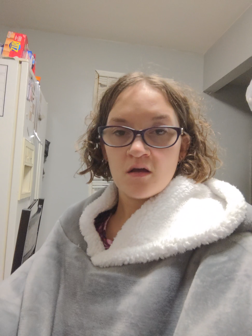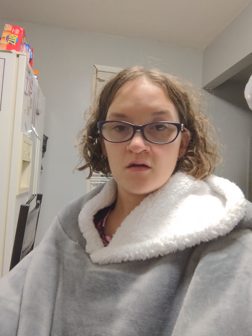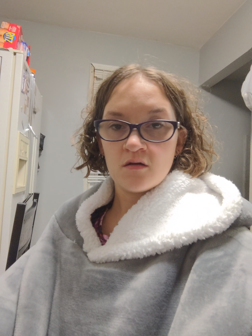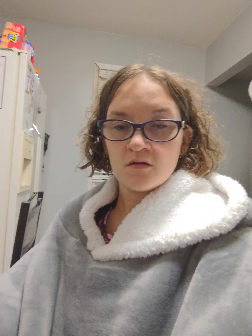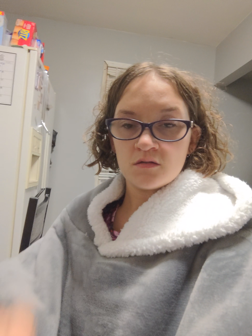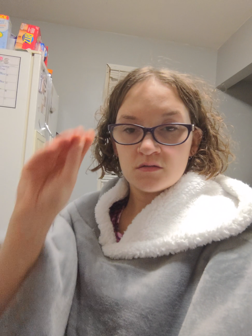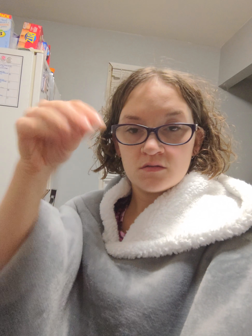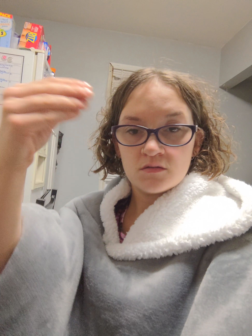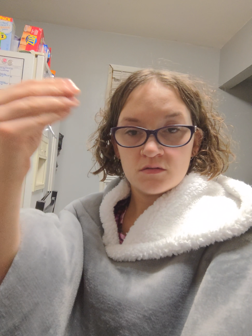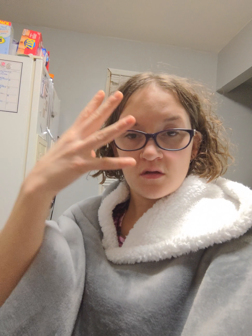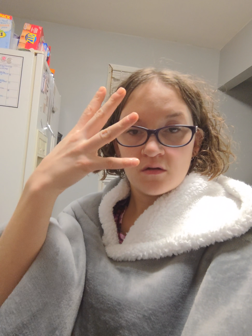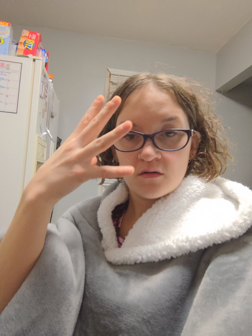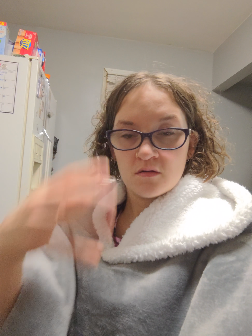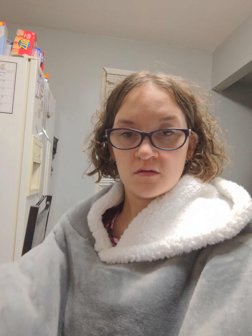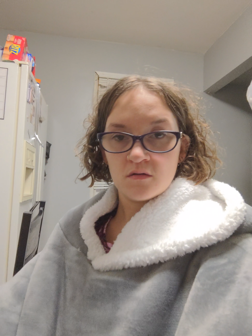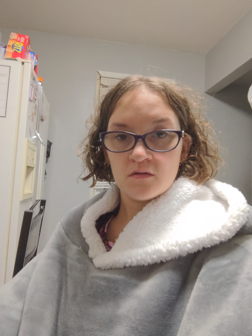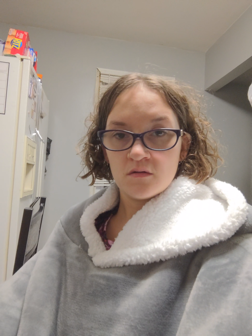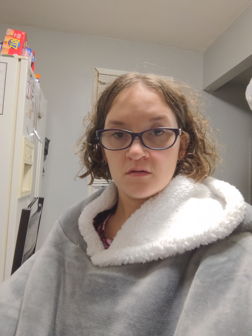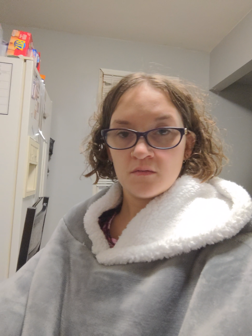sun